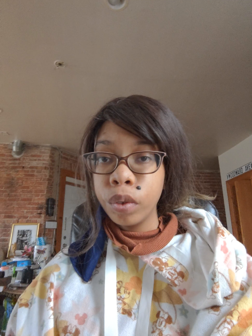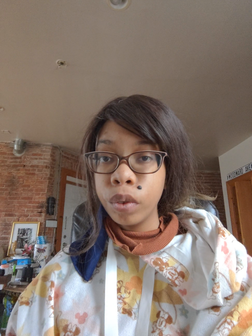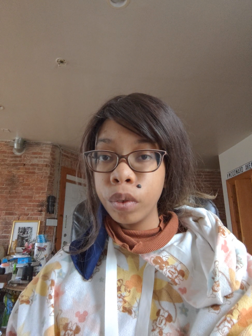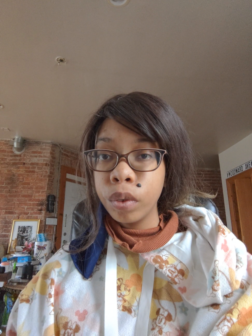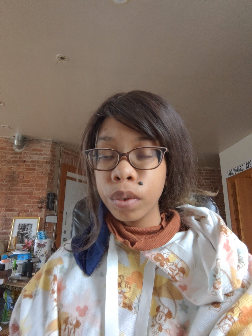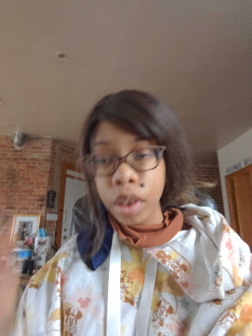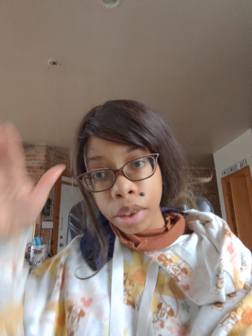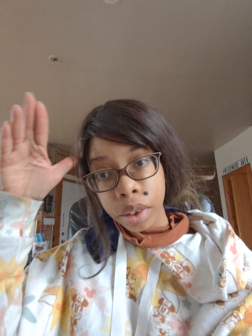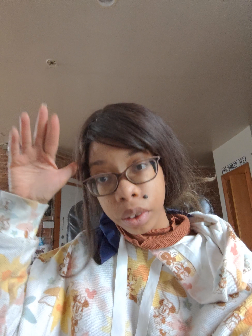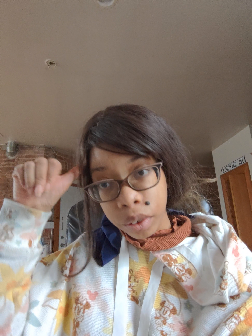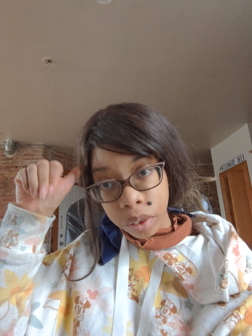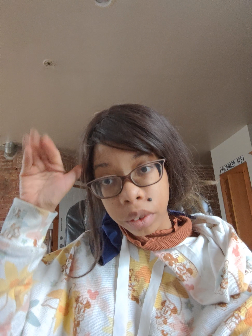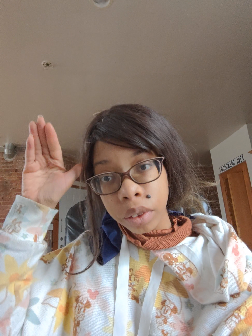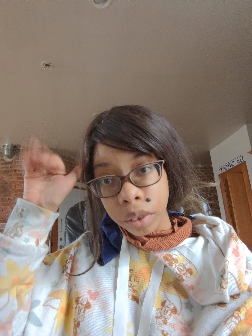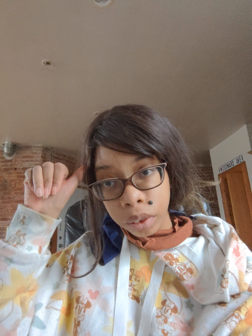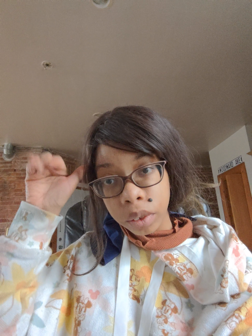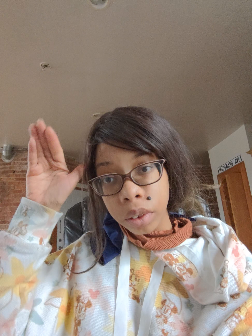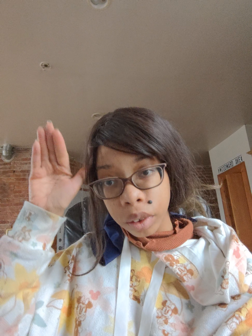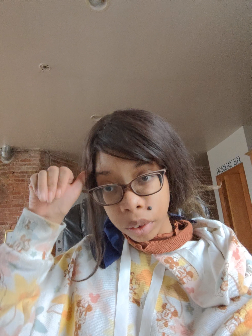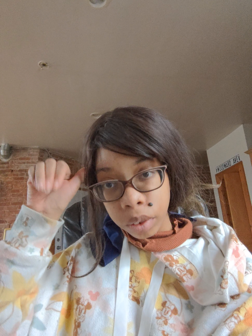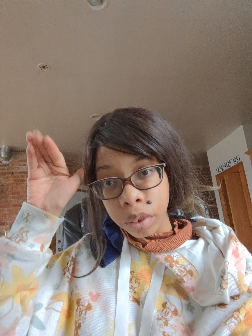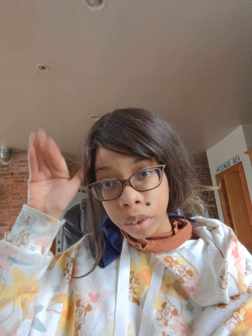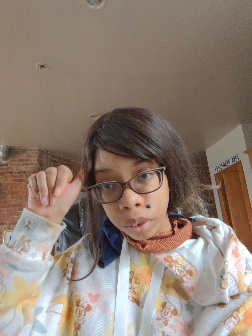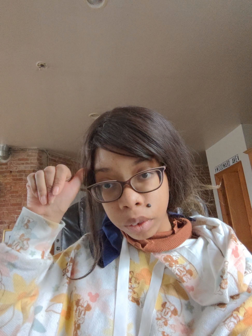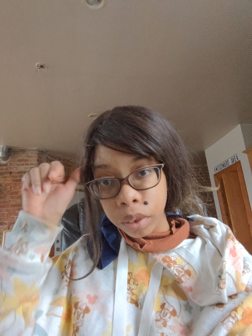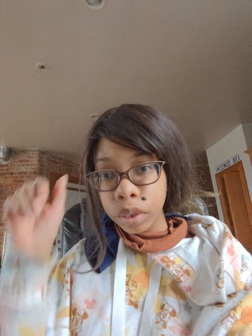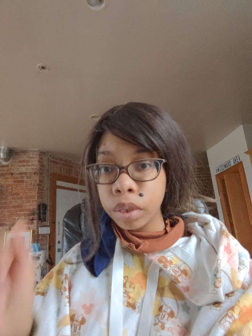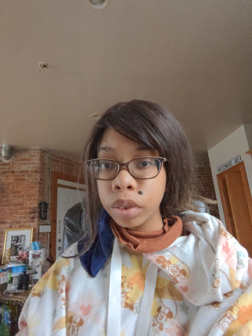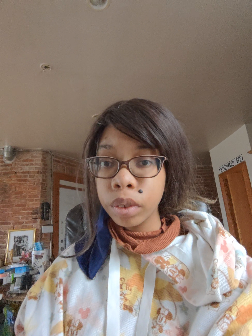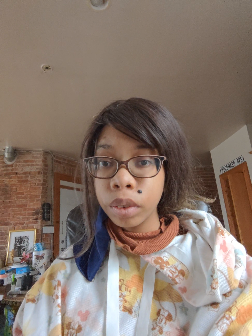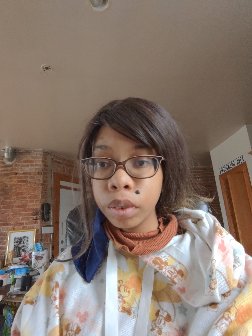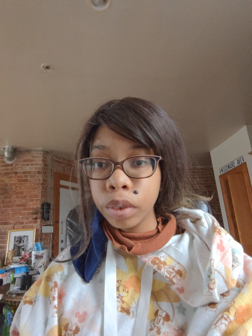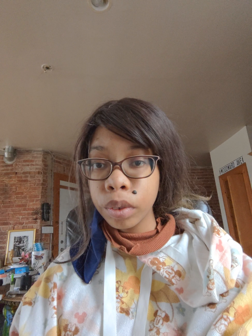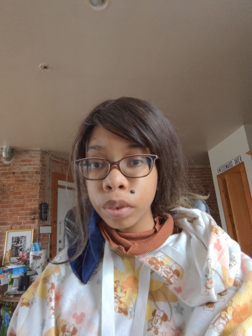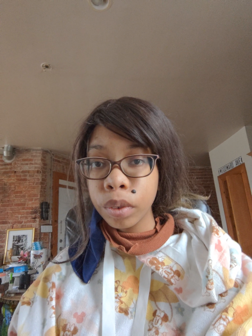donkey